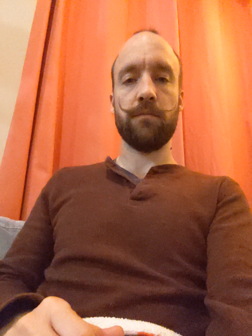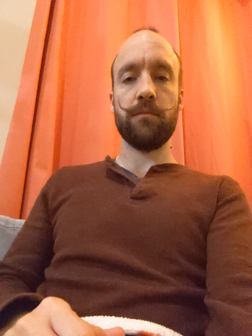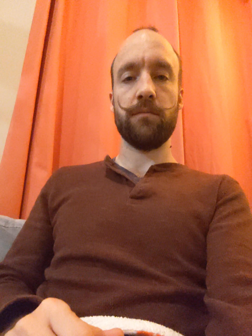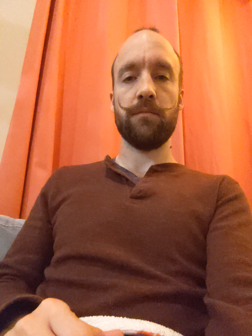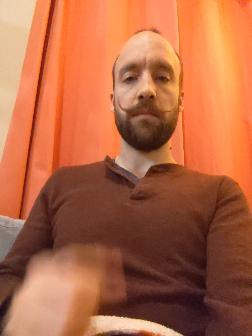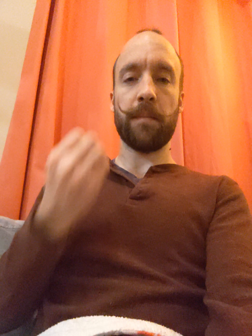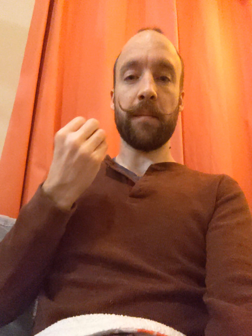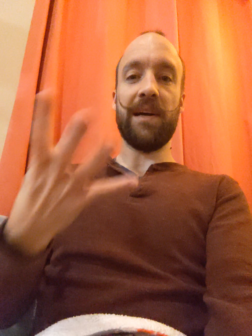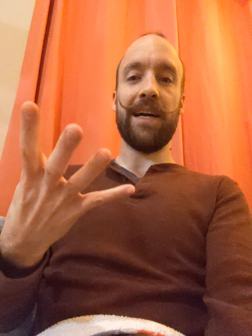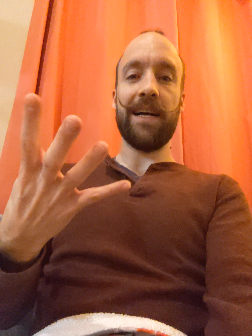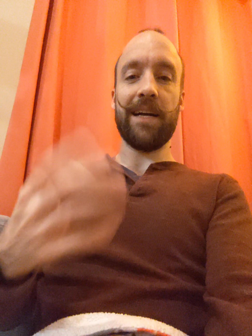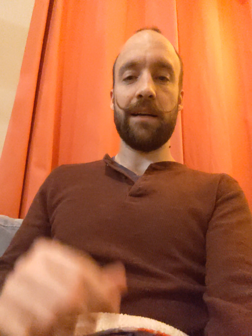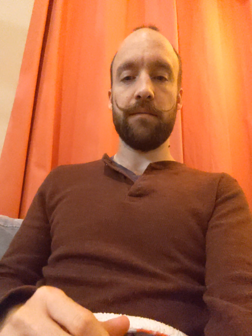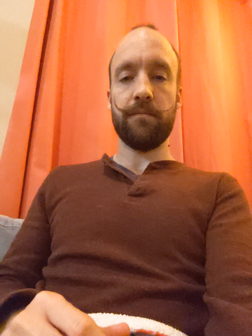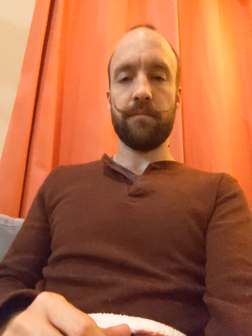many